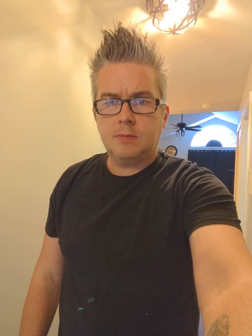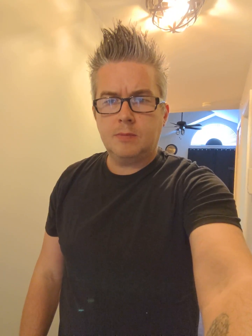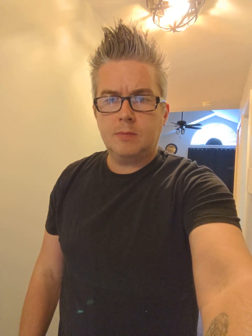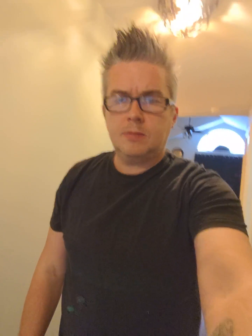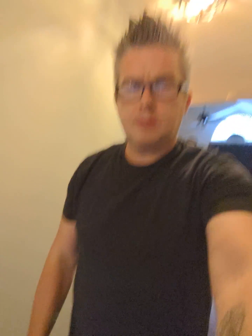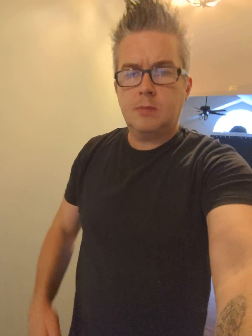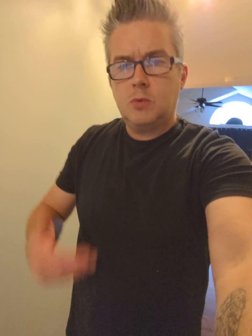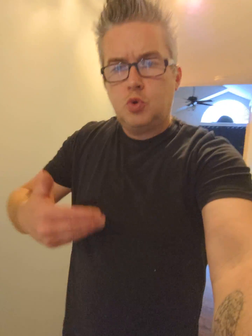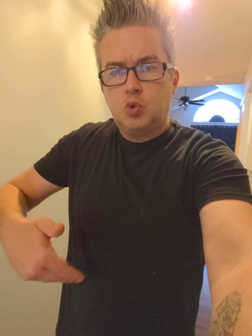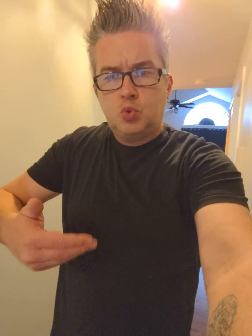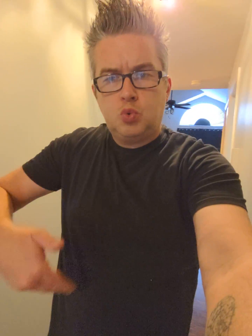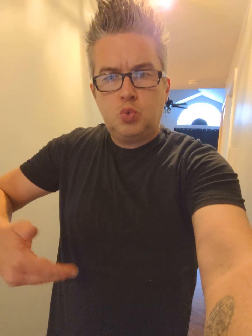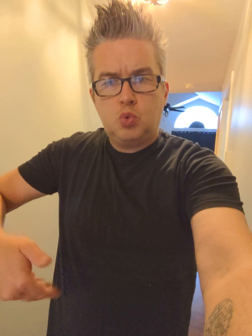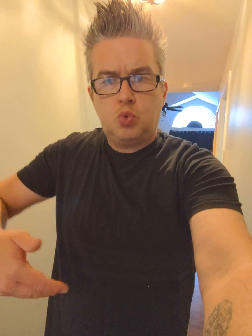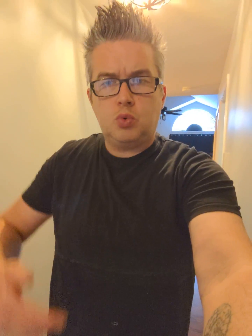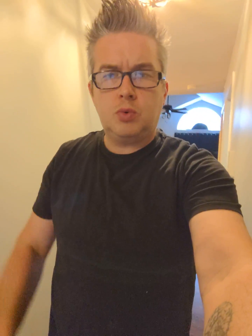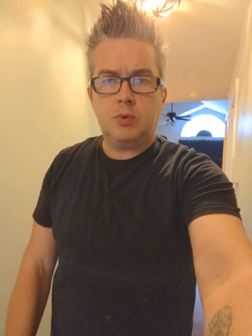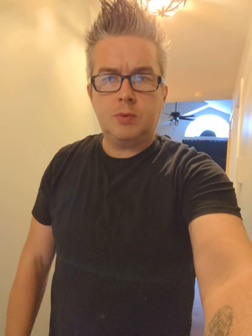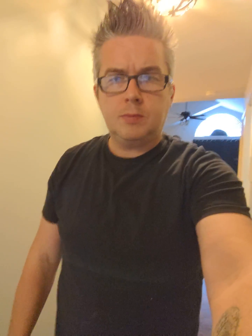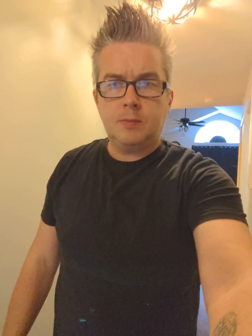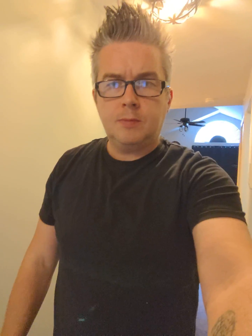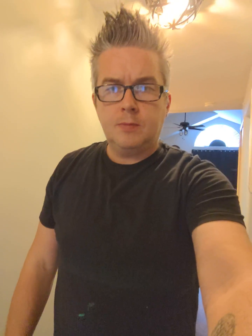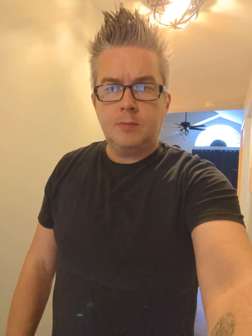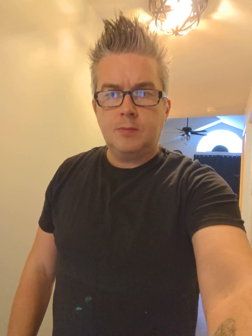shorts